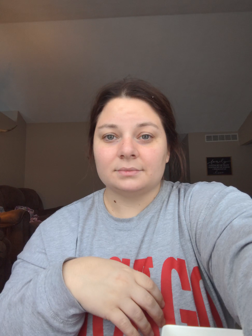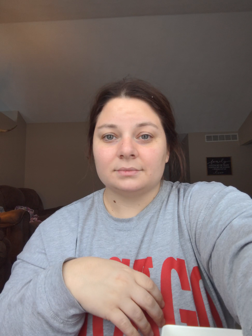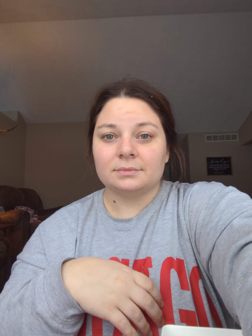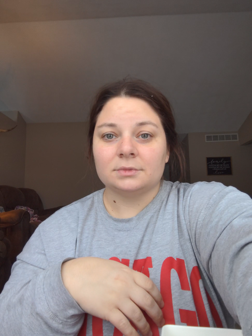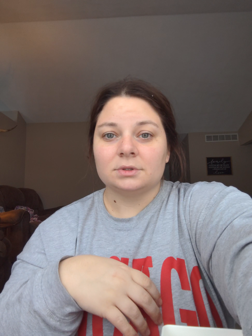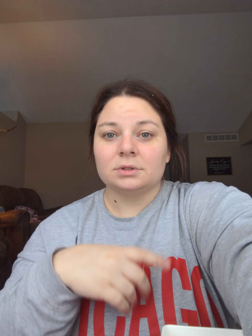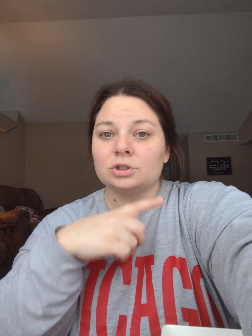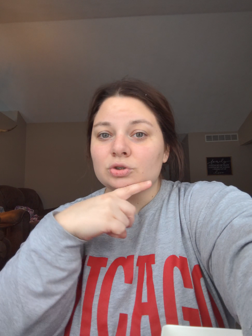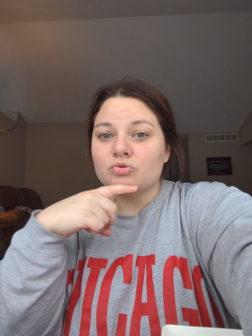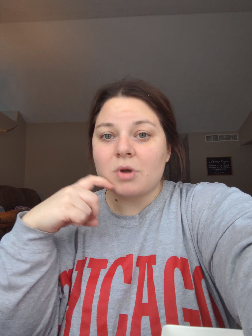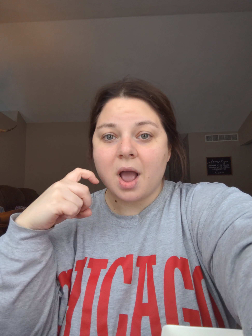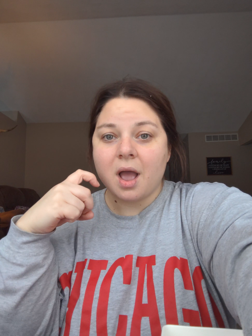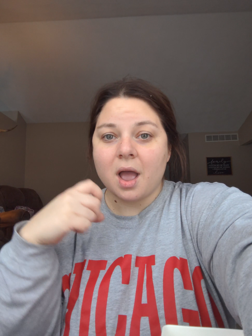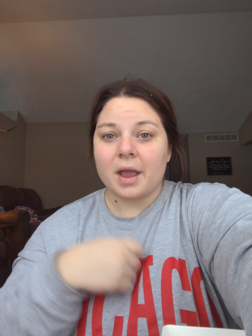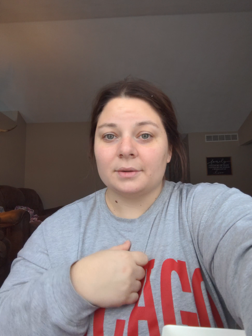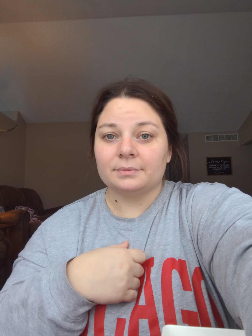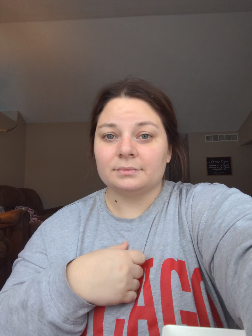dry